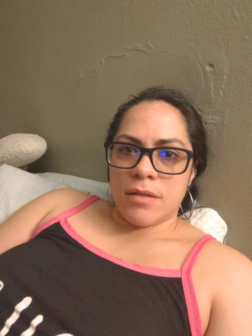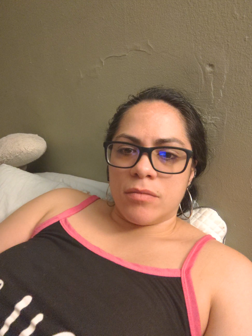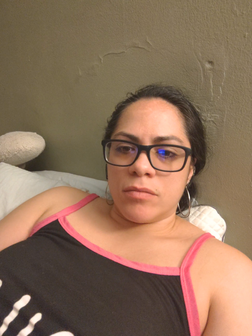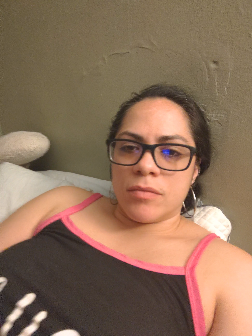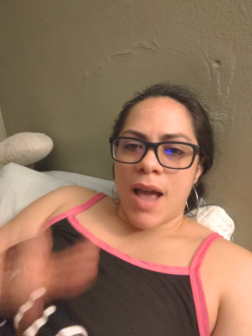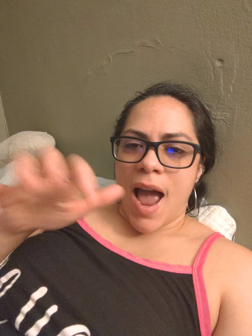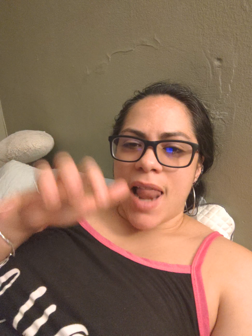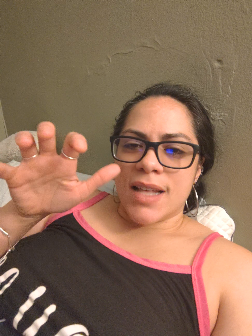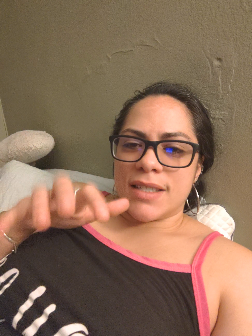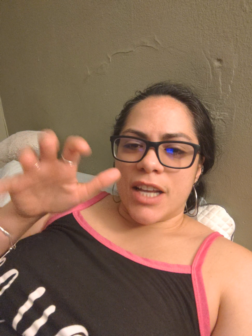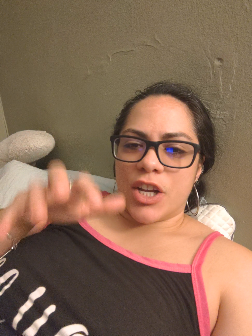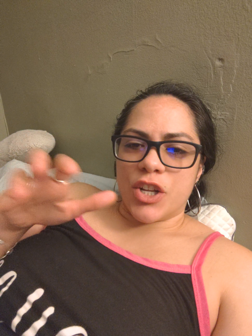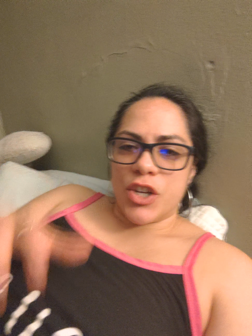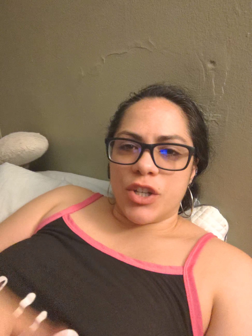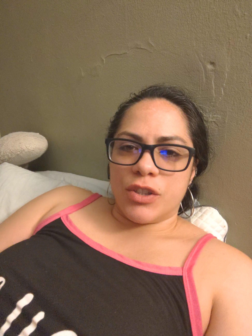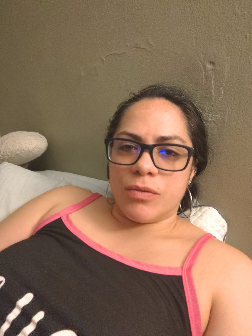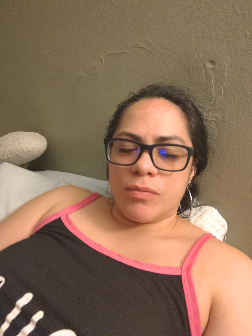alligator